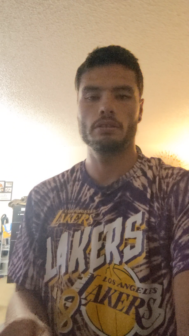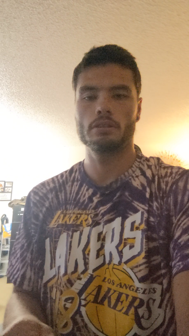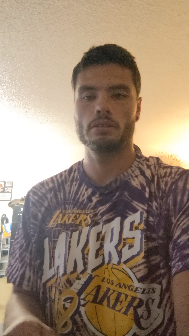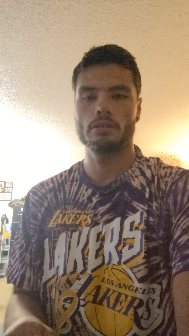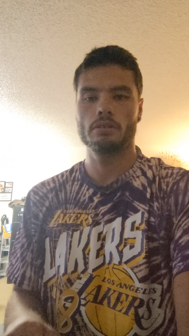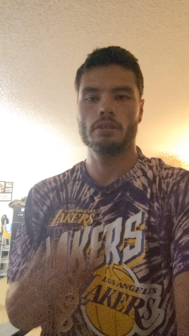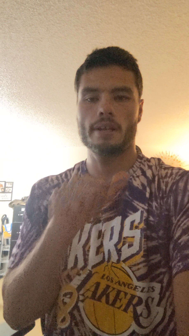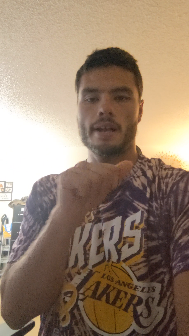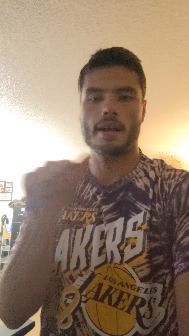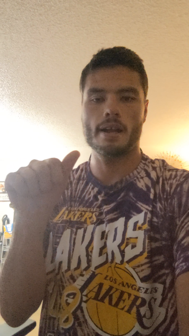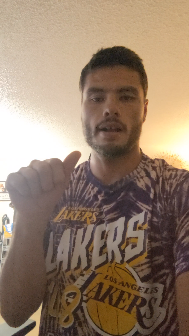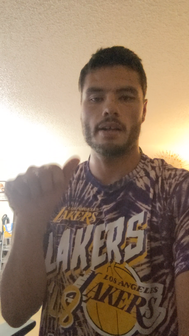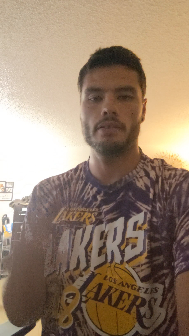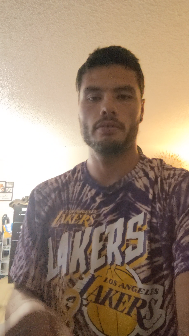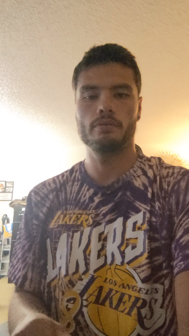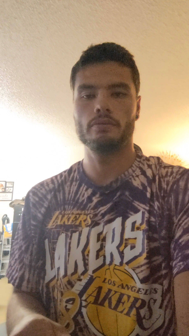a